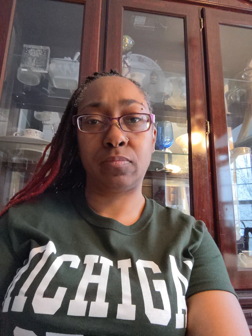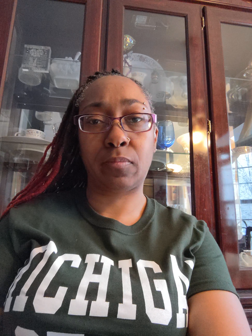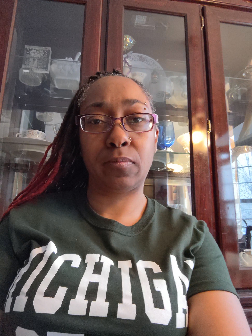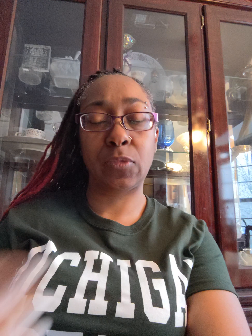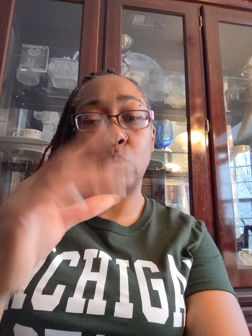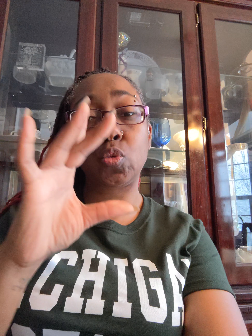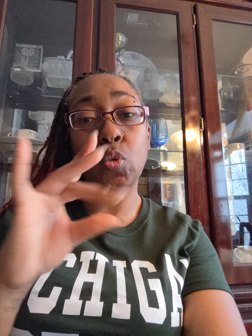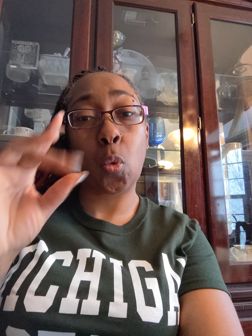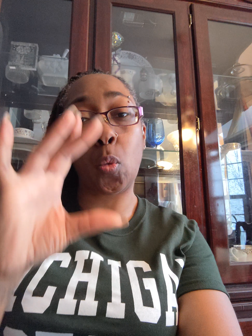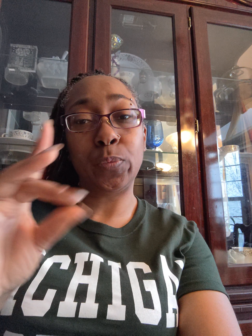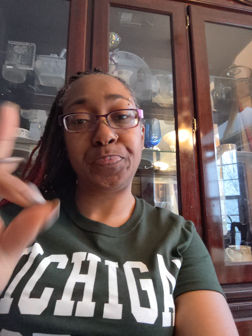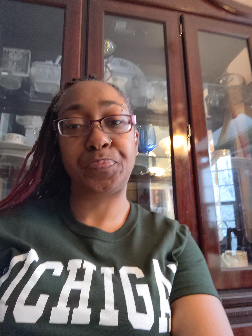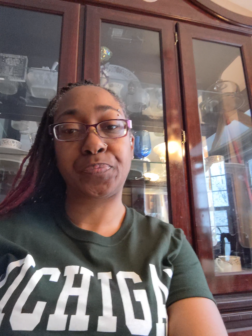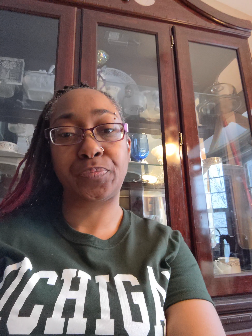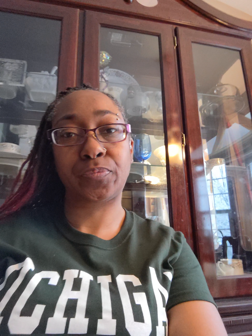story